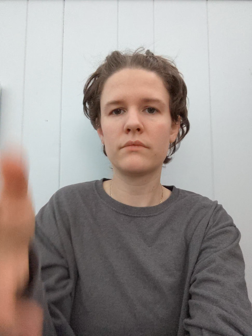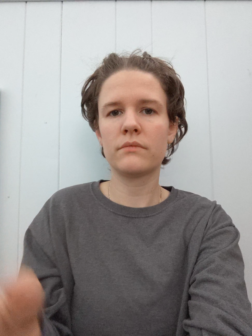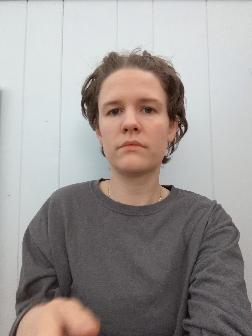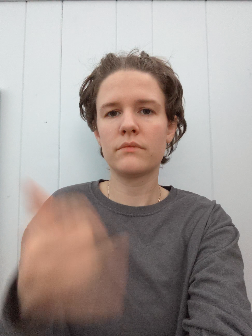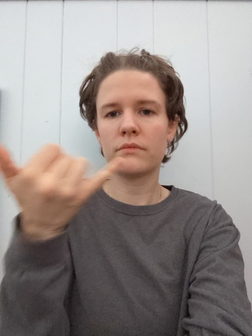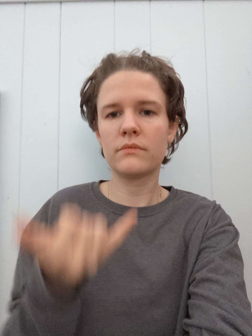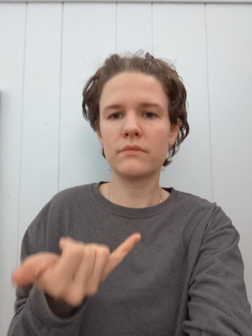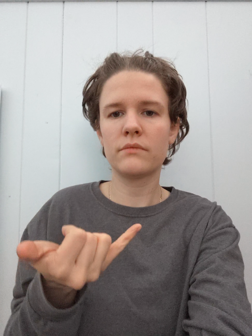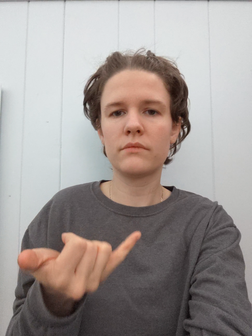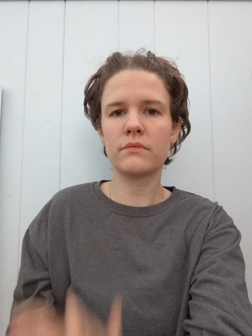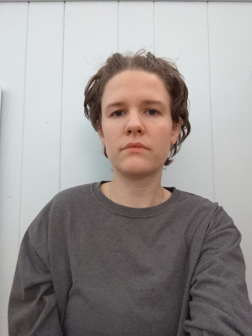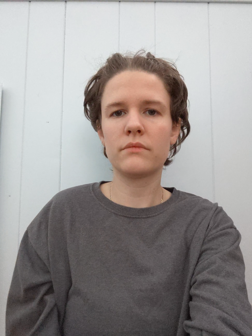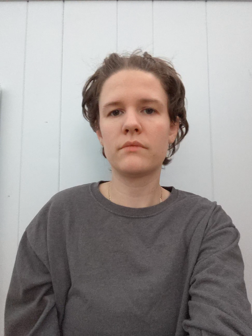now